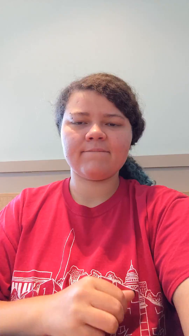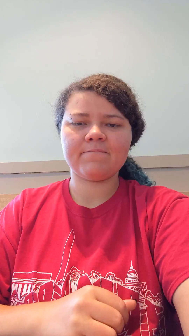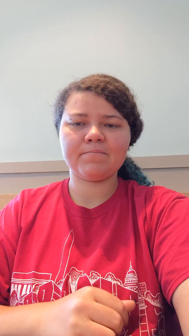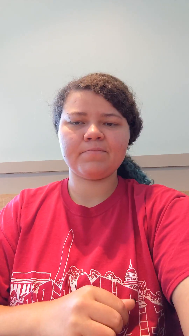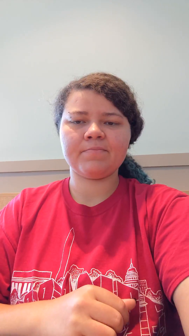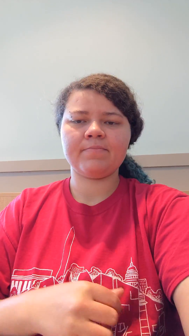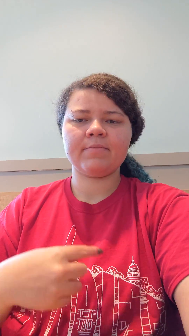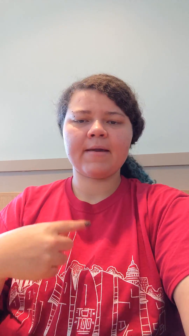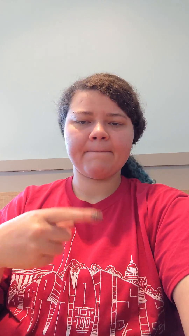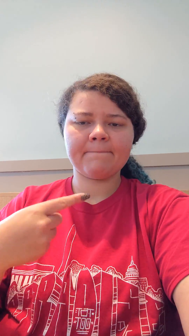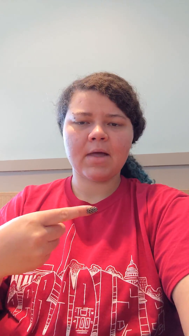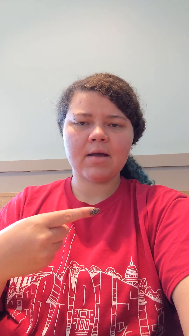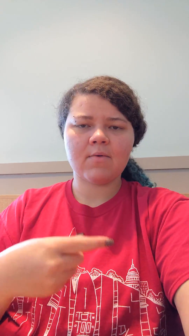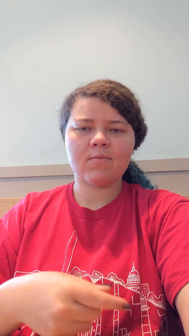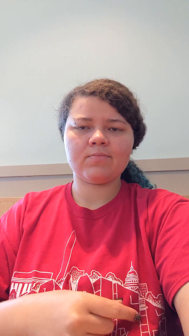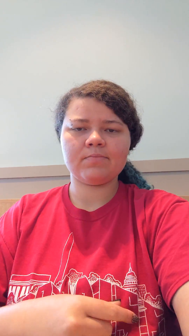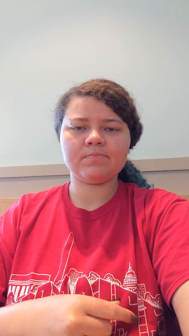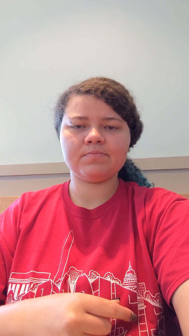about